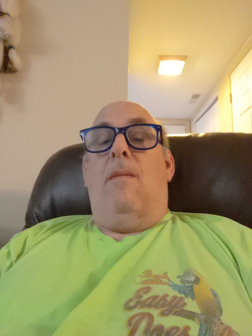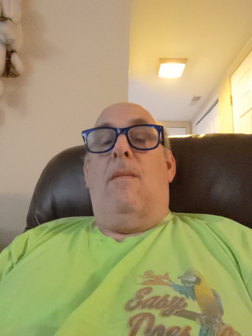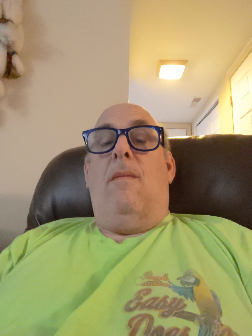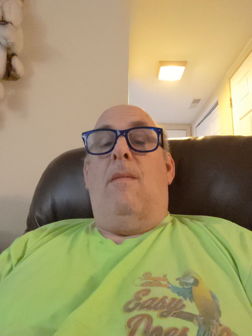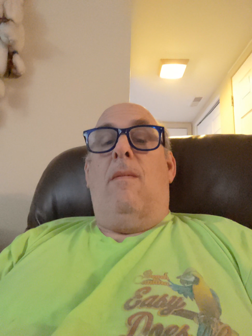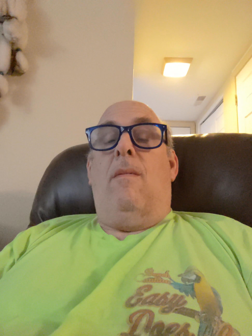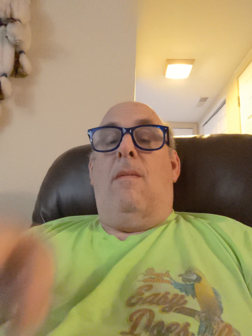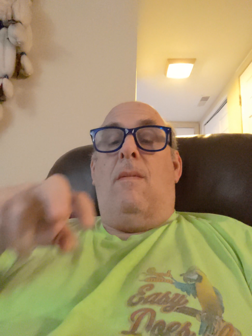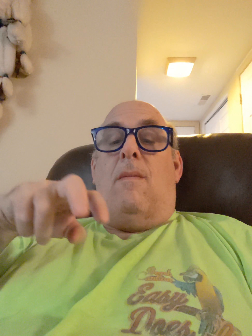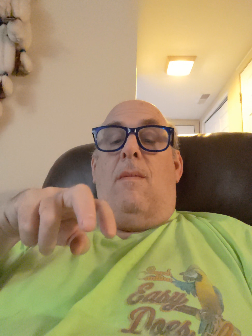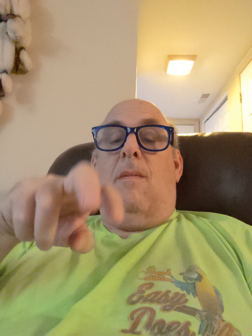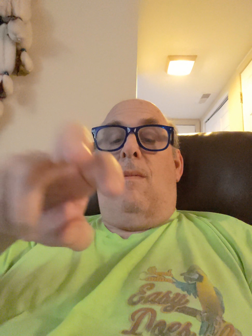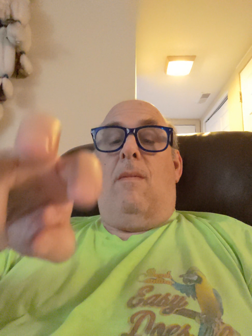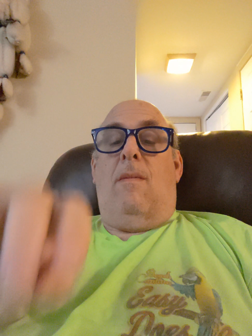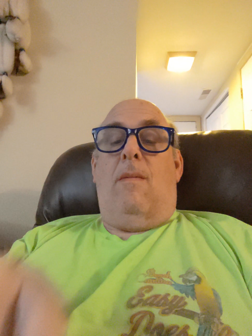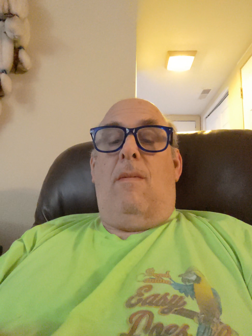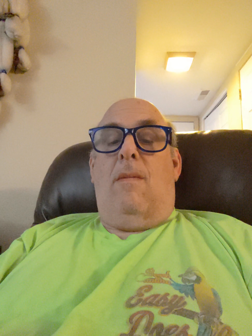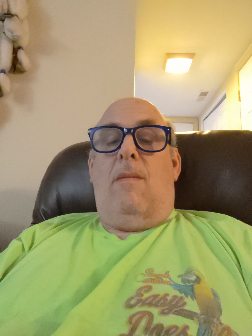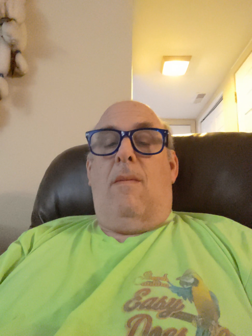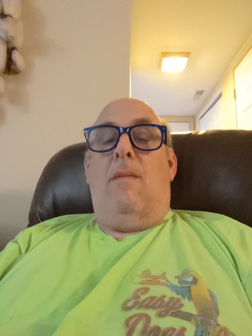ride